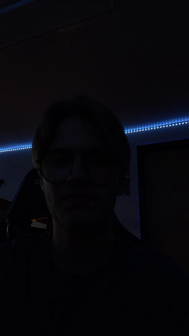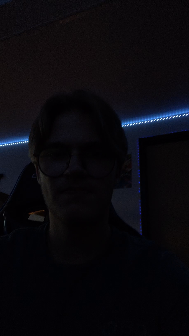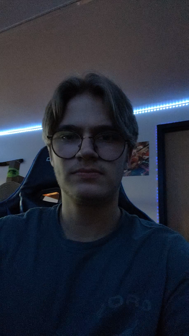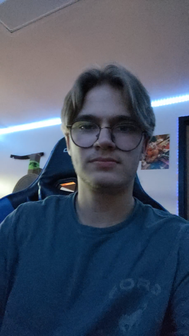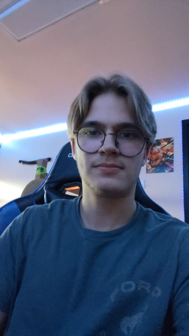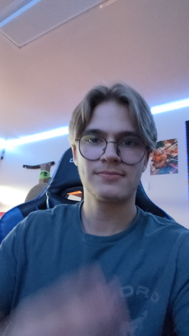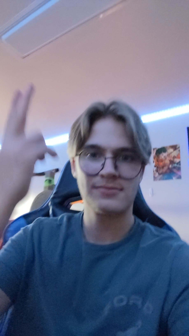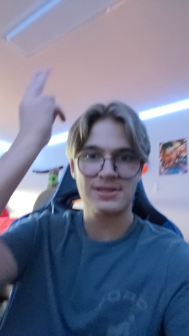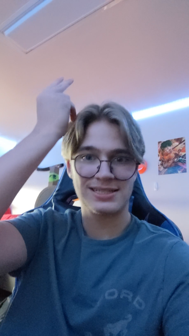bunny